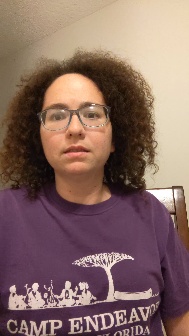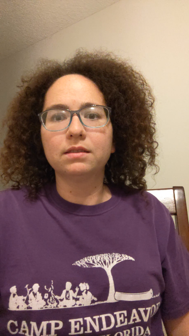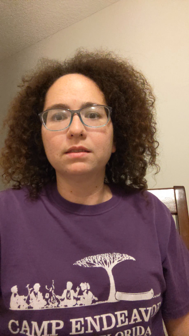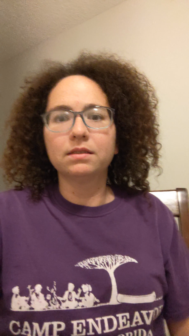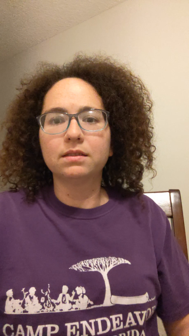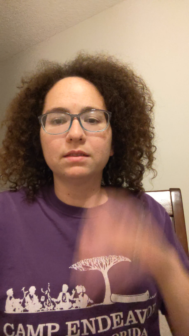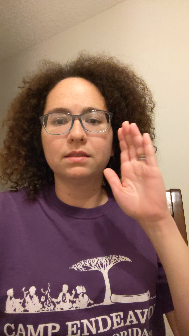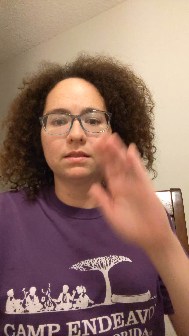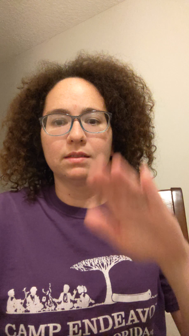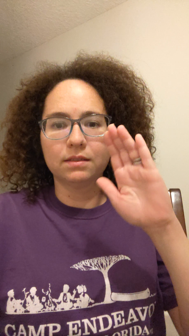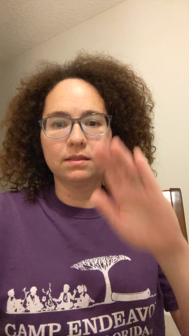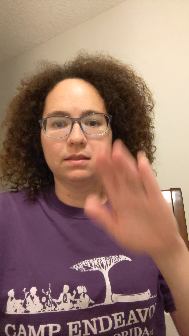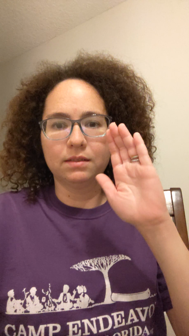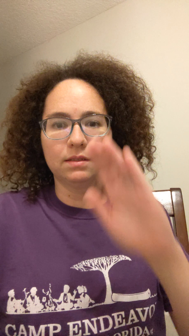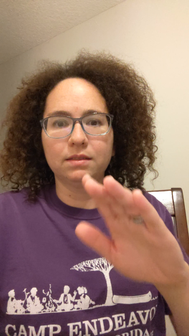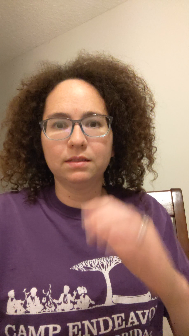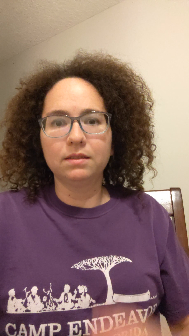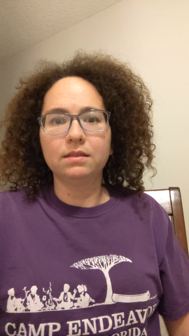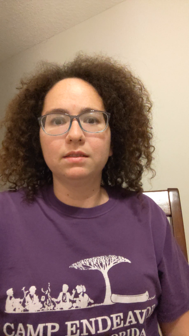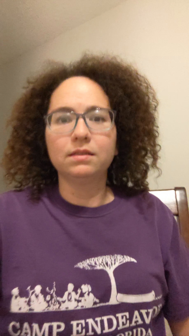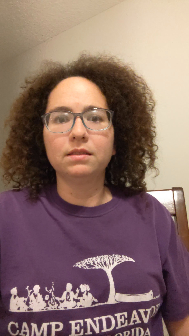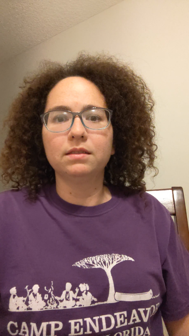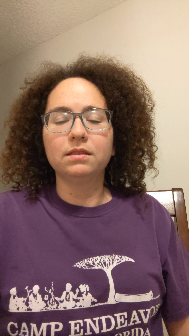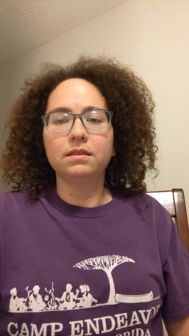clap